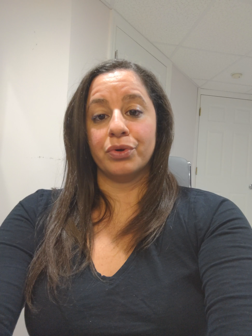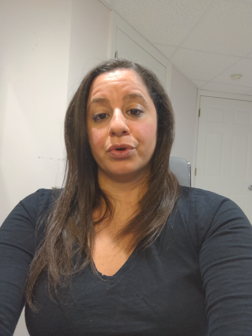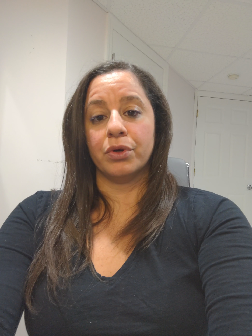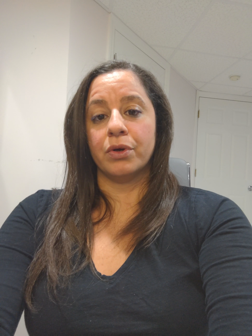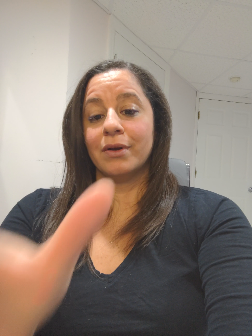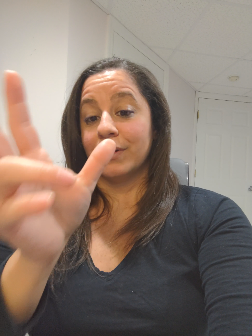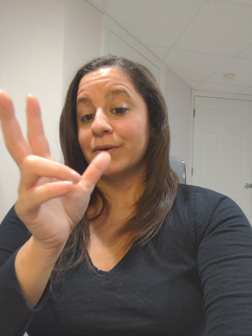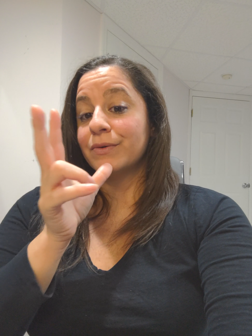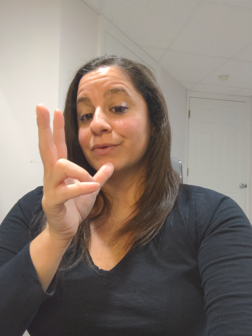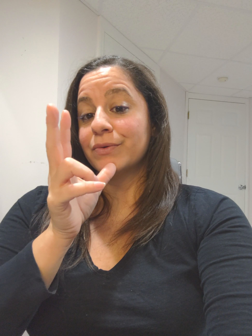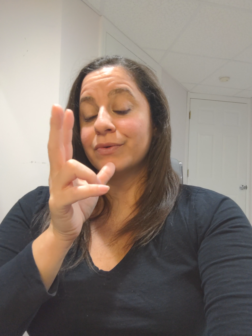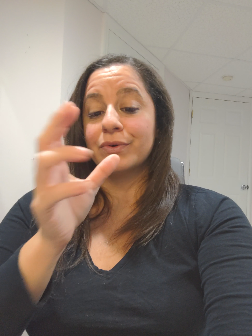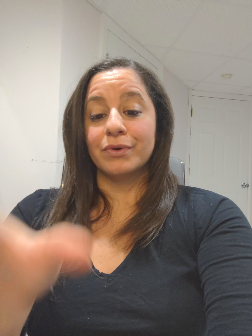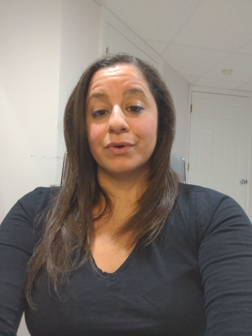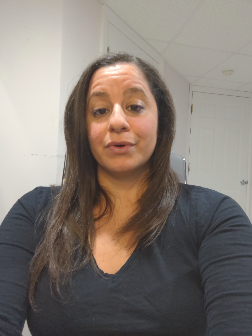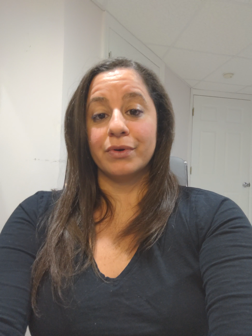hen